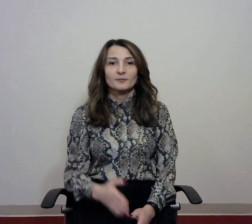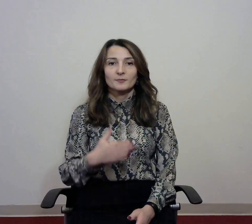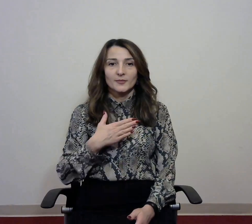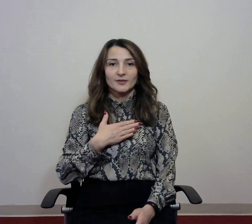mən